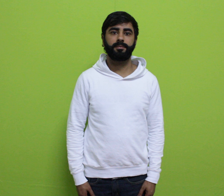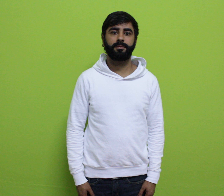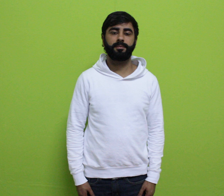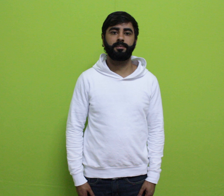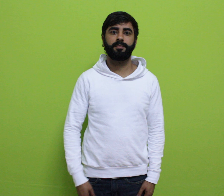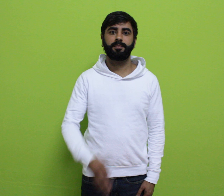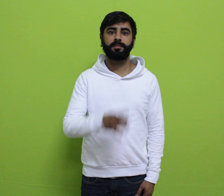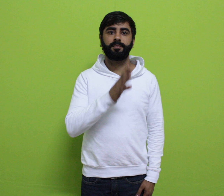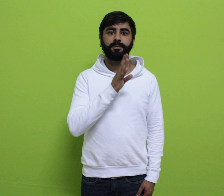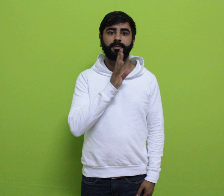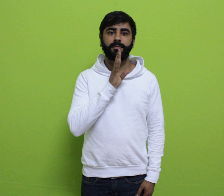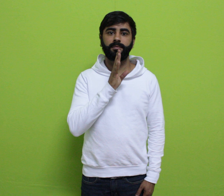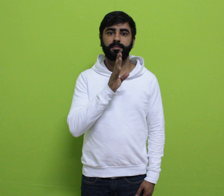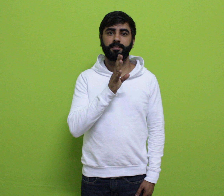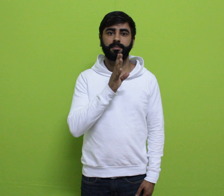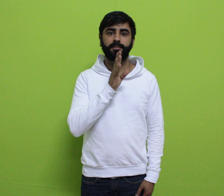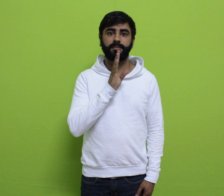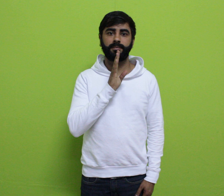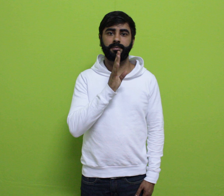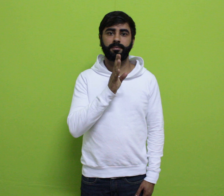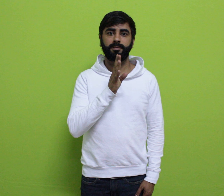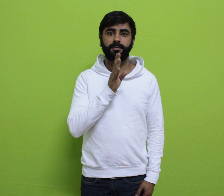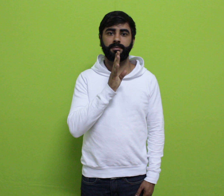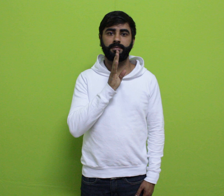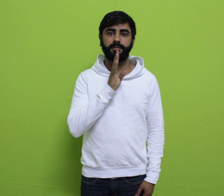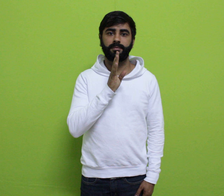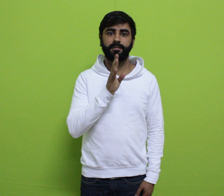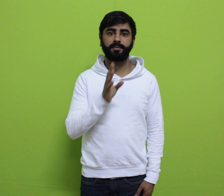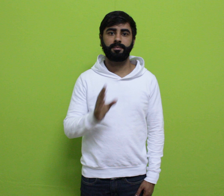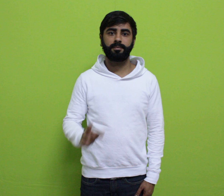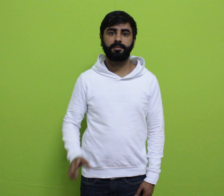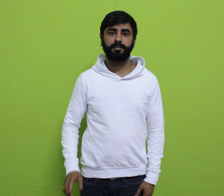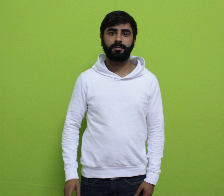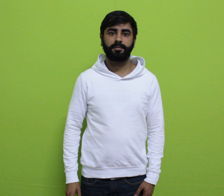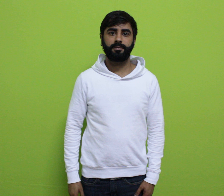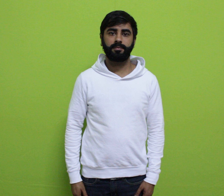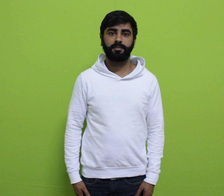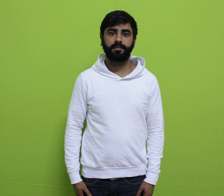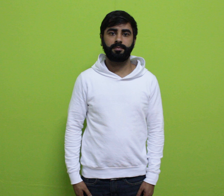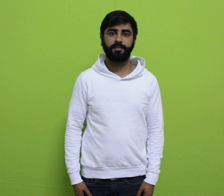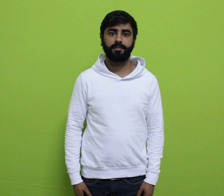conhecer